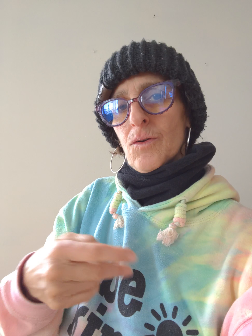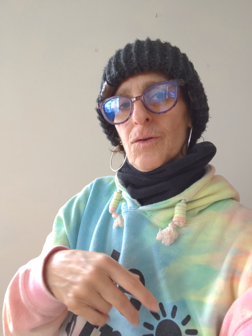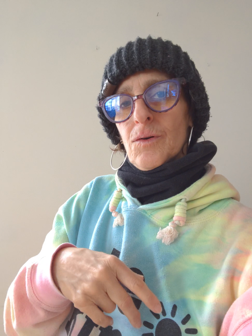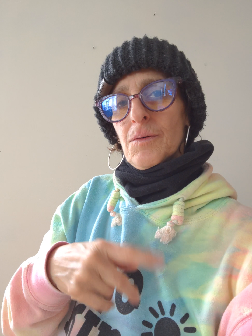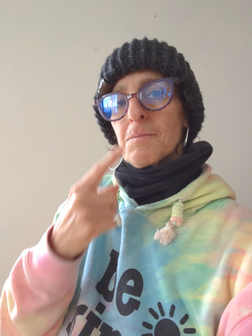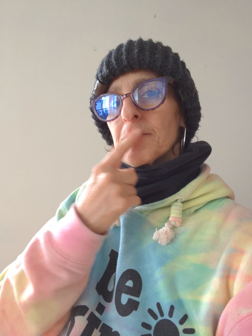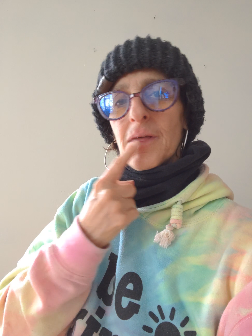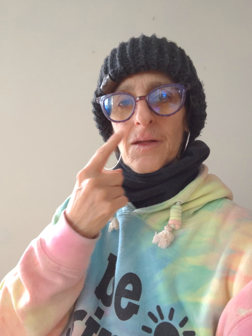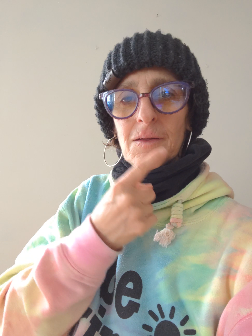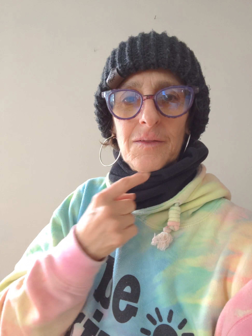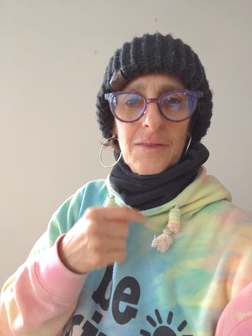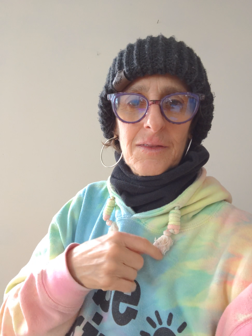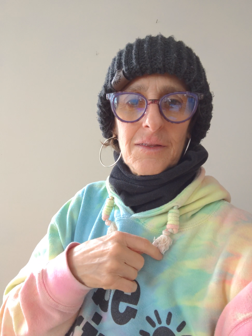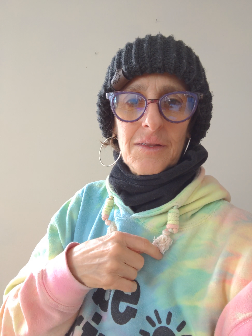mouth